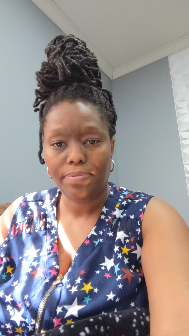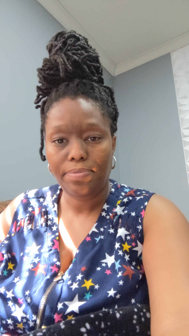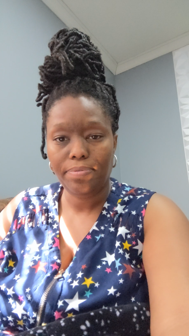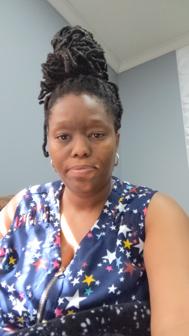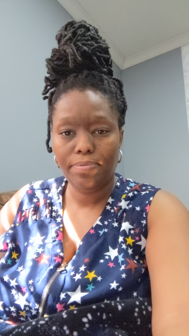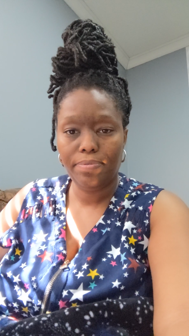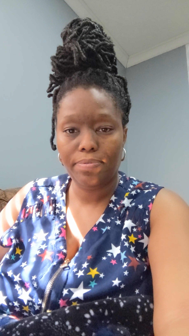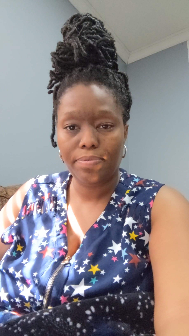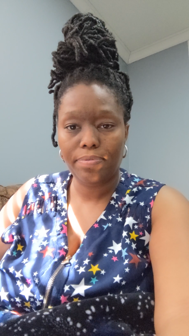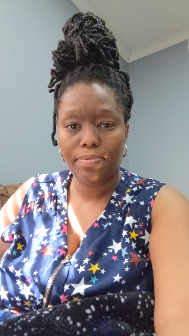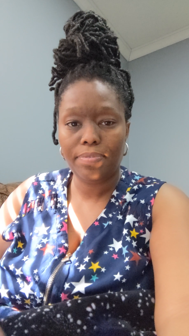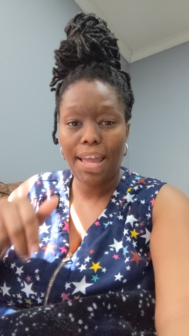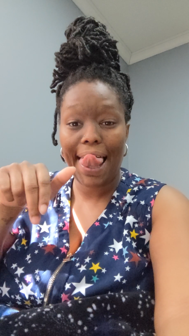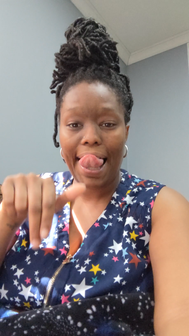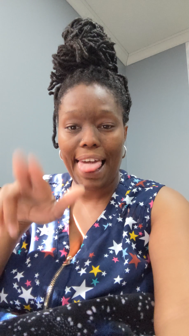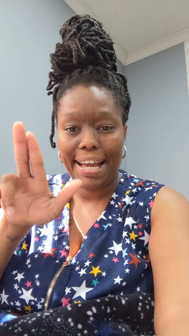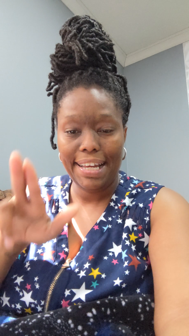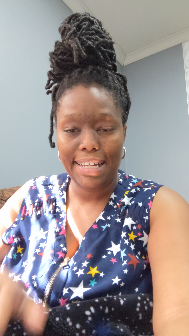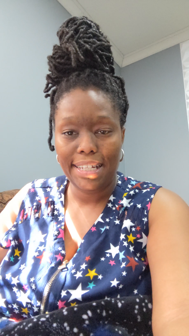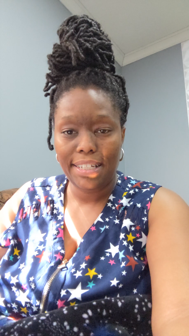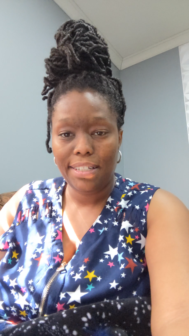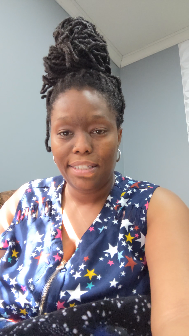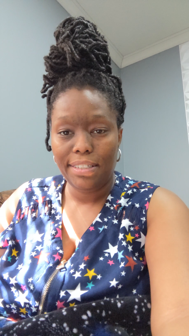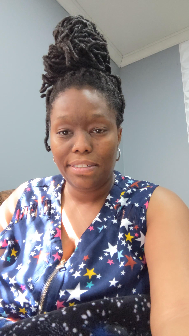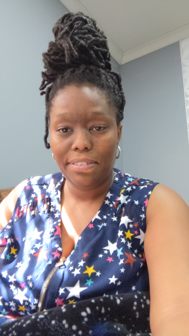lick